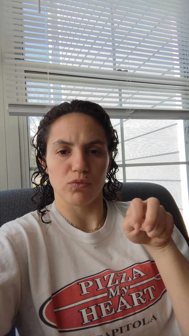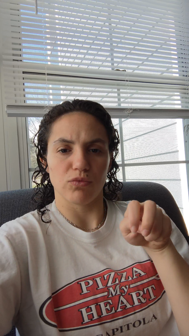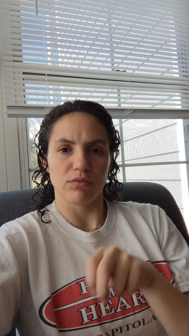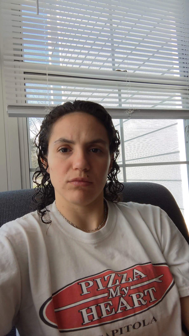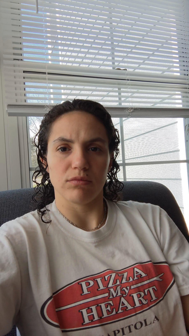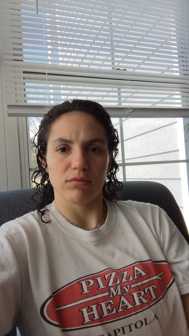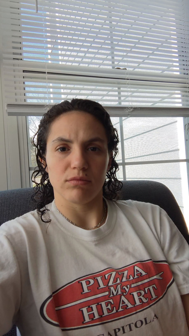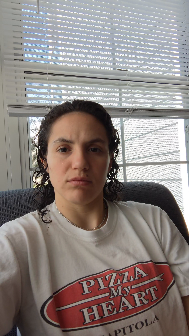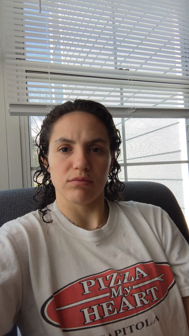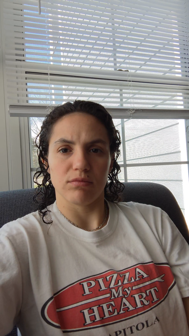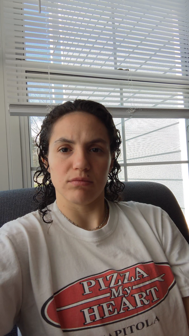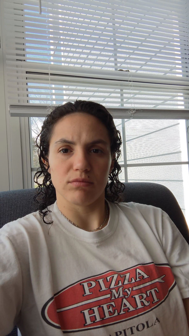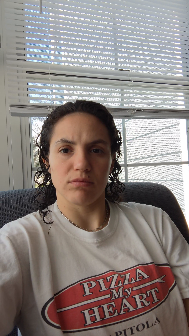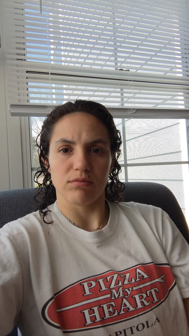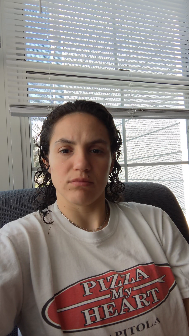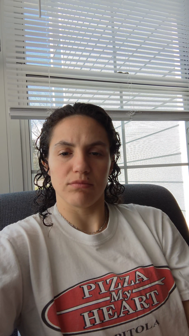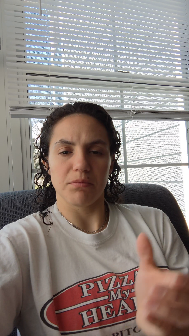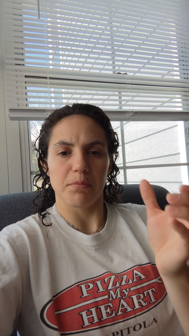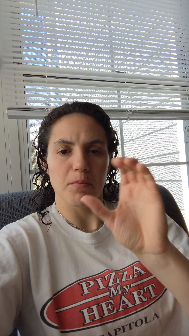pour